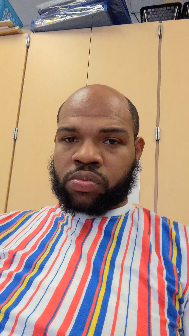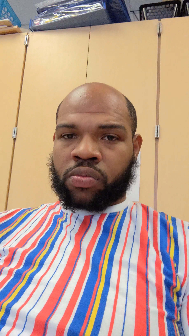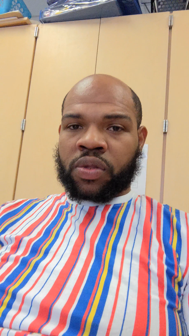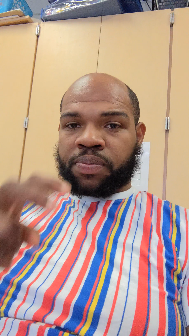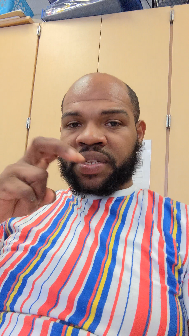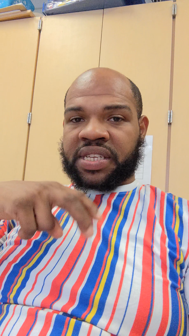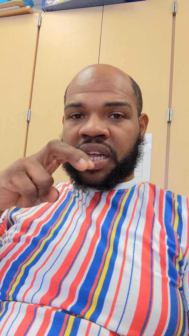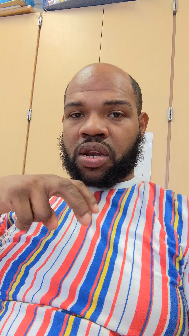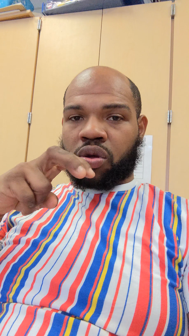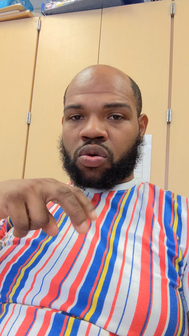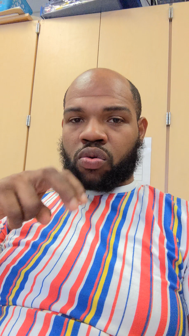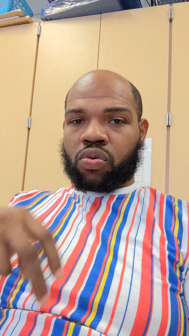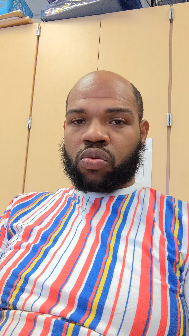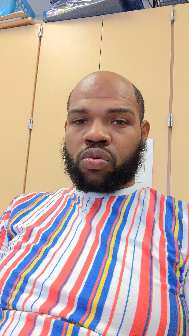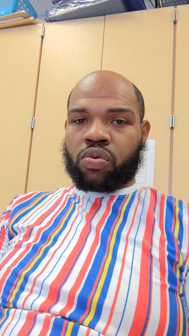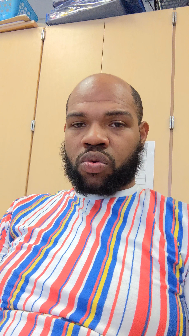potato